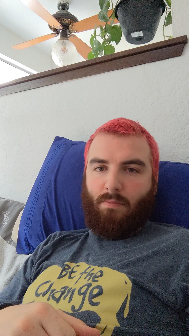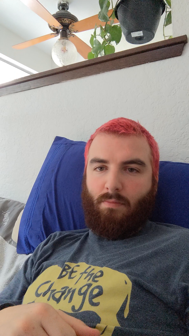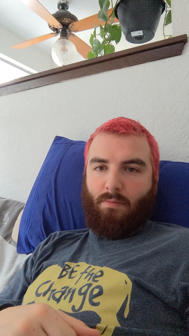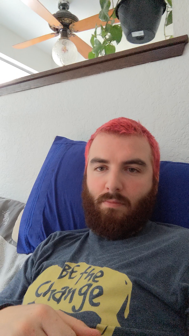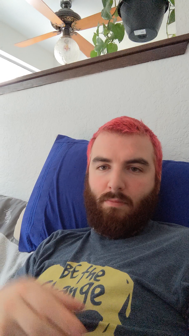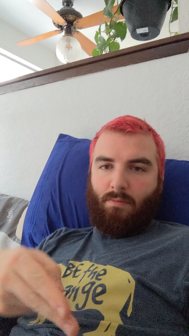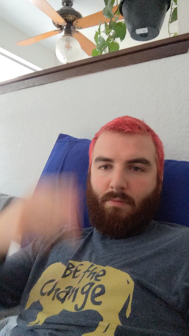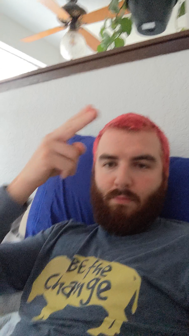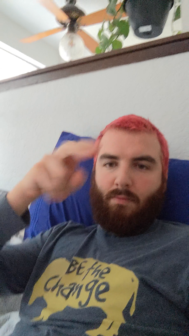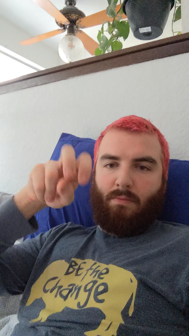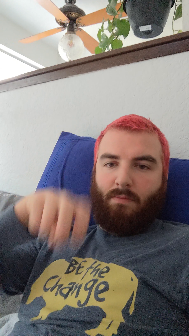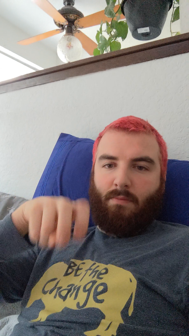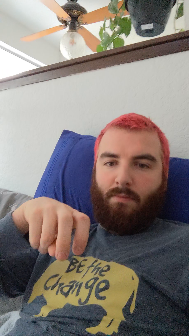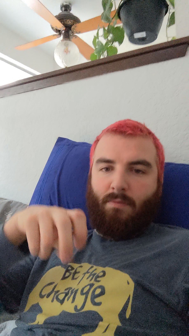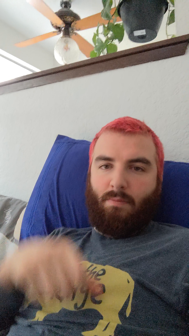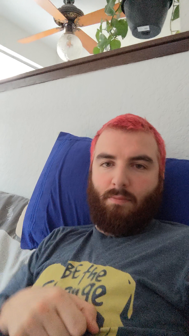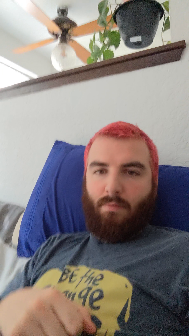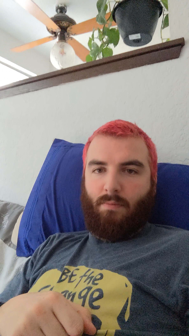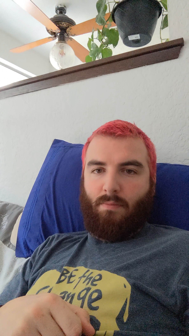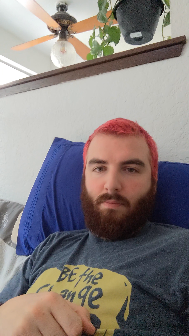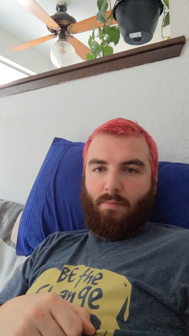high chair